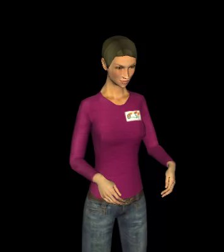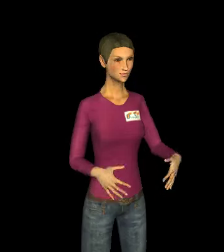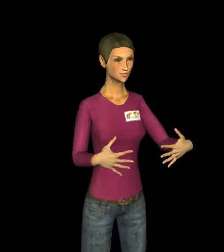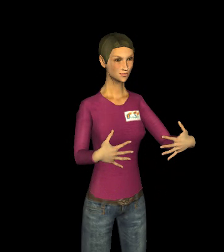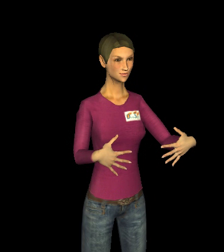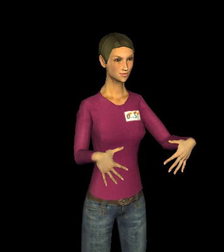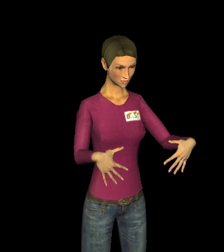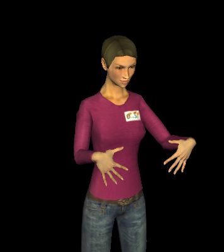تحقيق